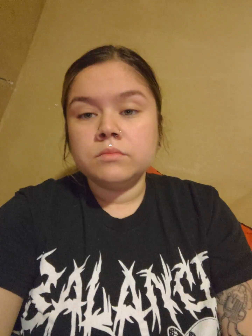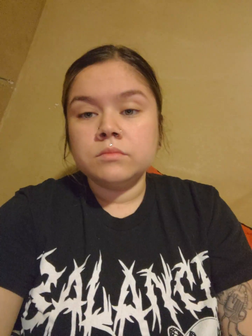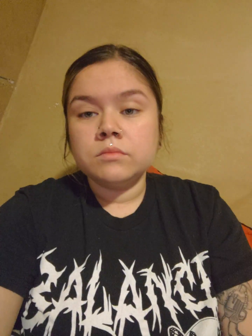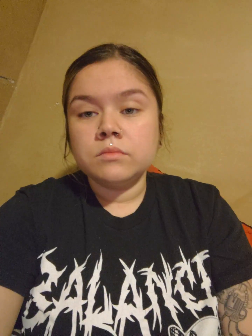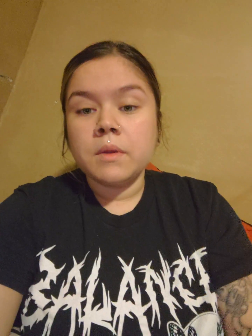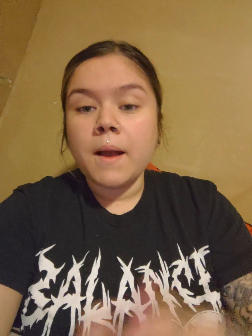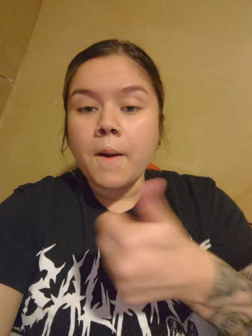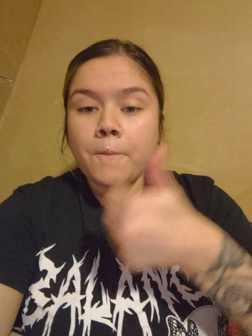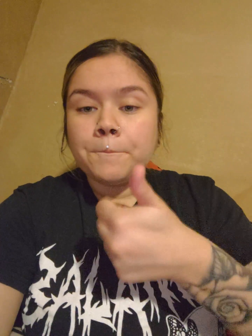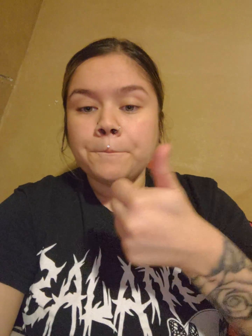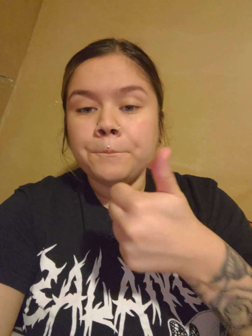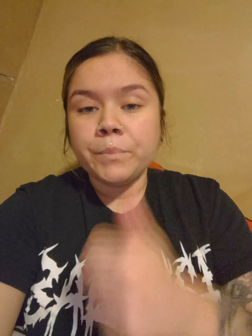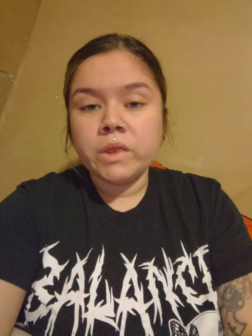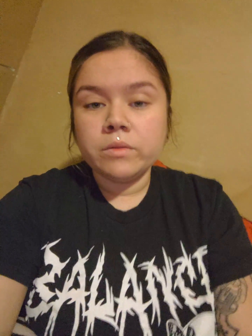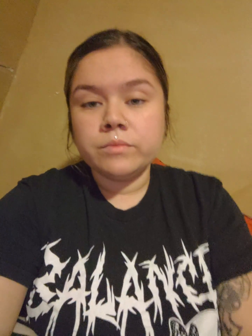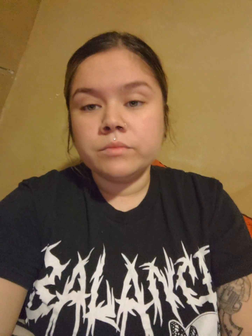help